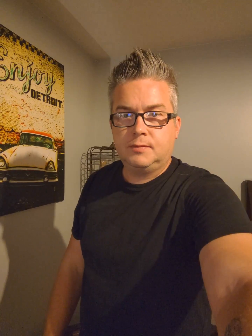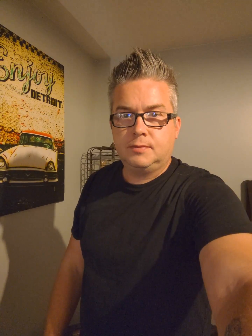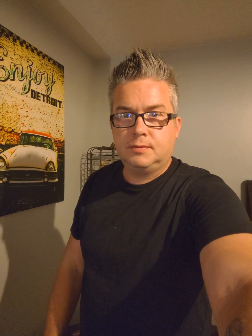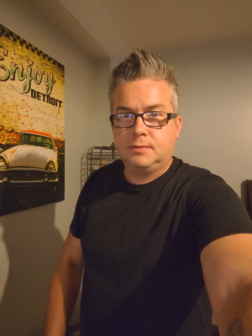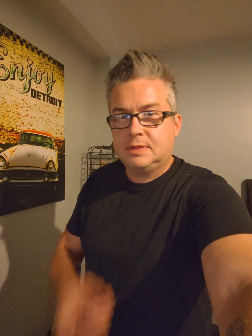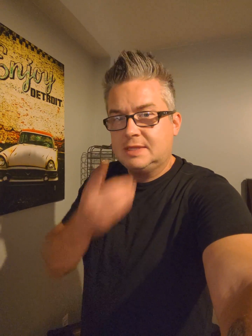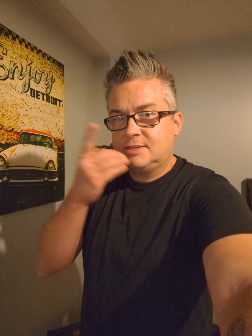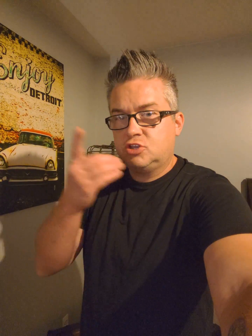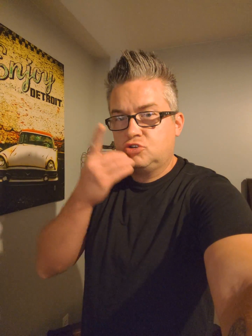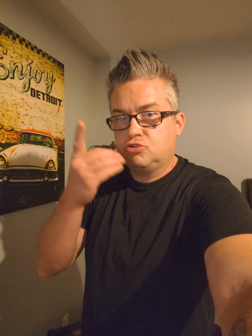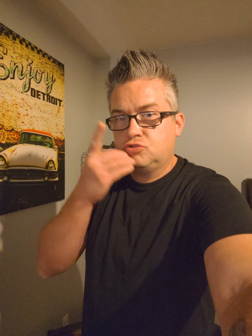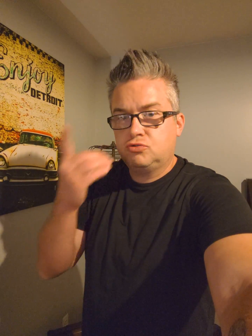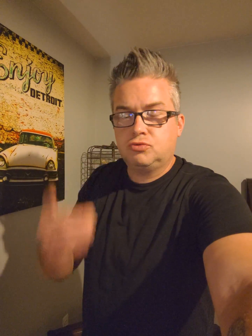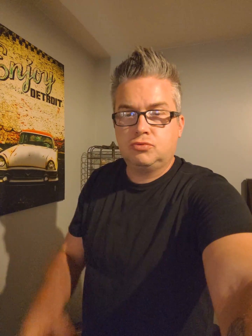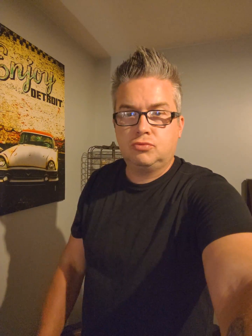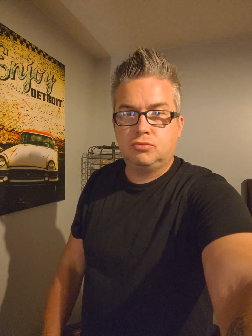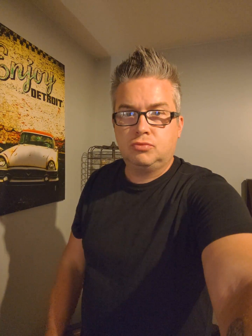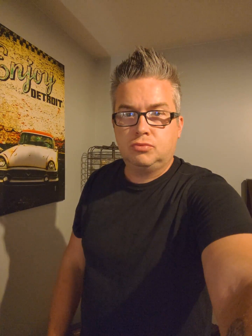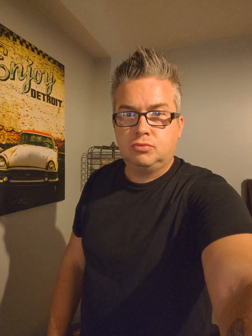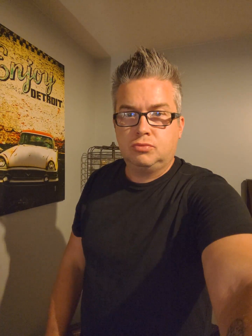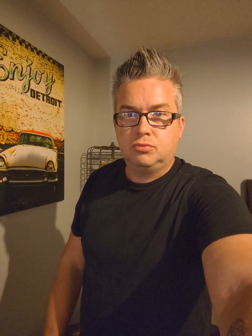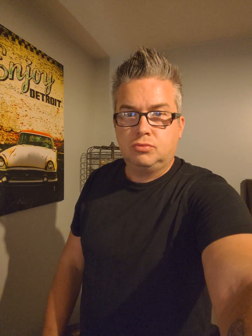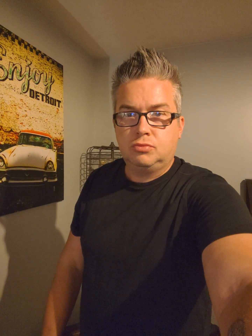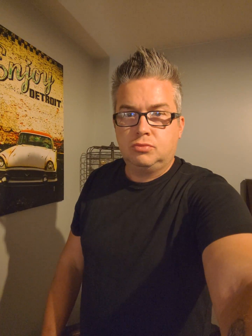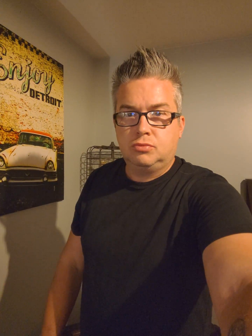dinner